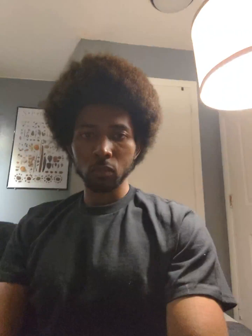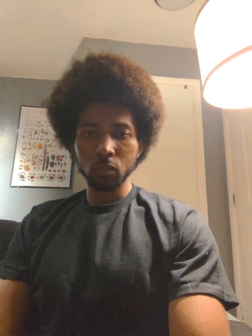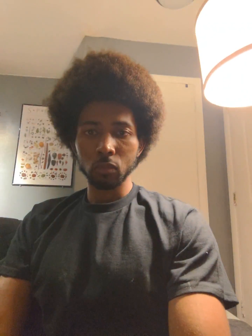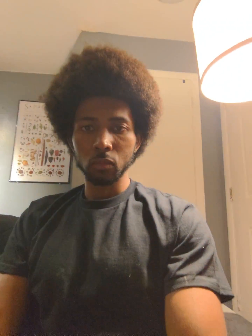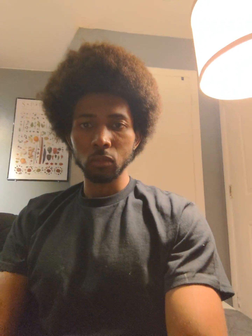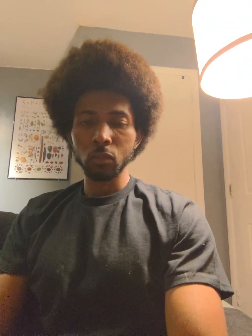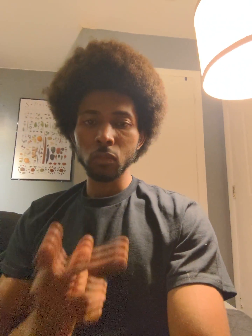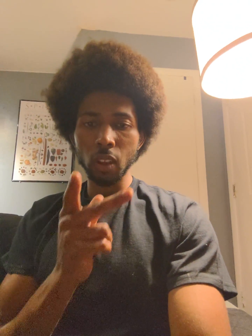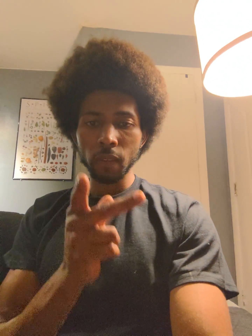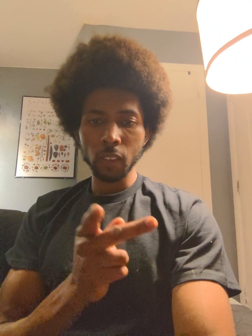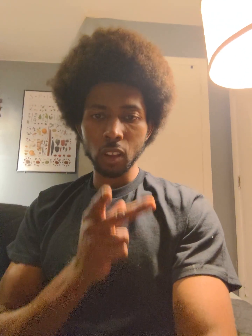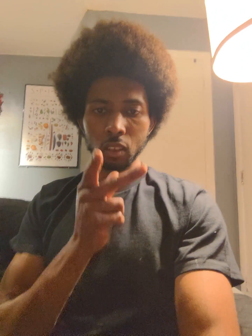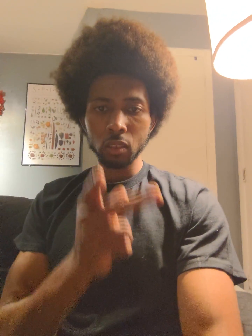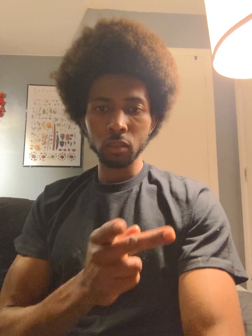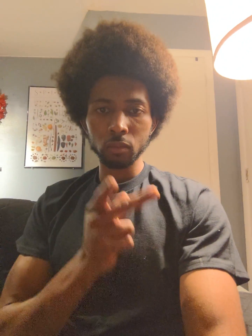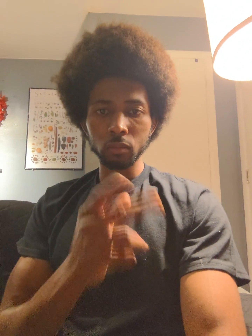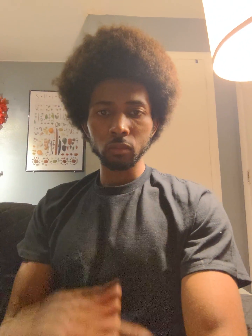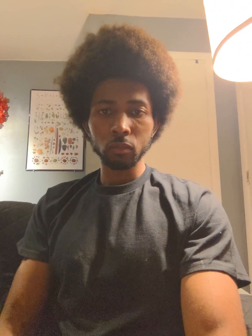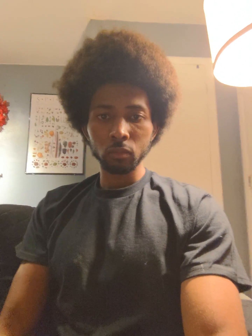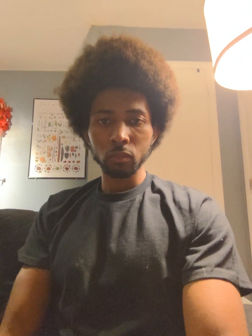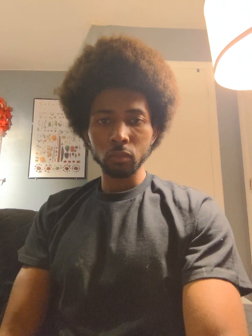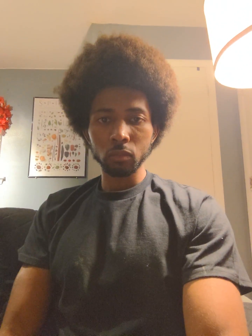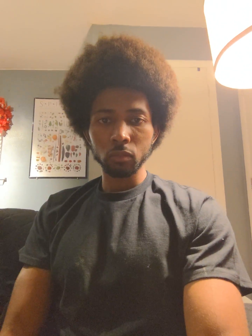careful